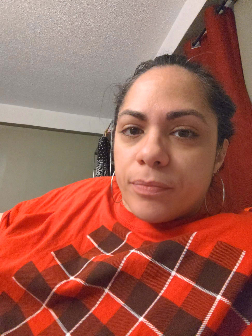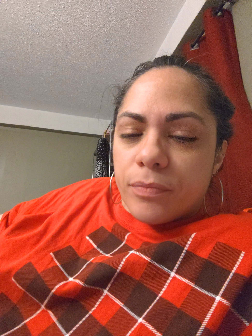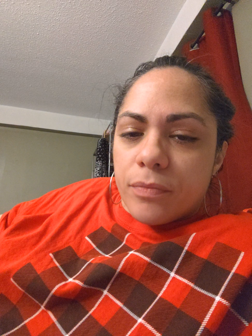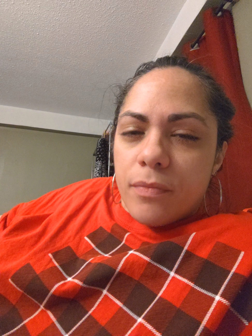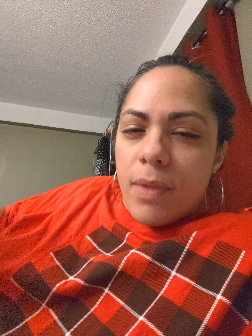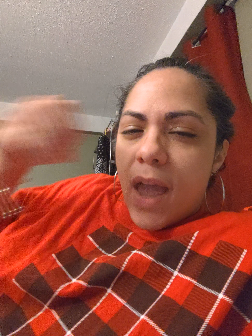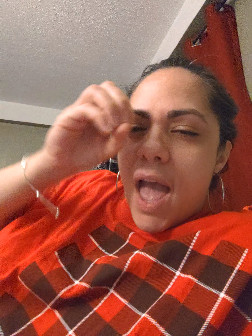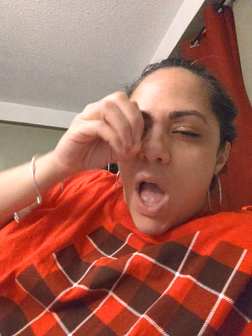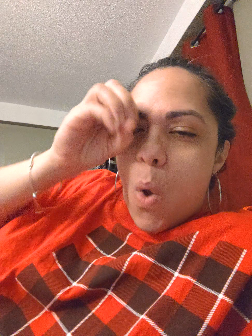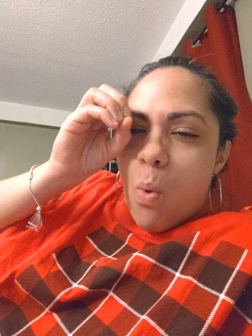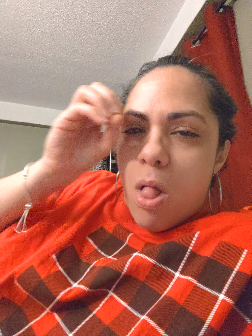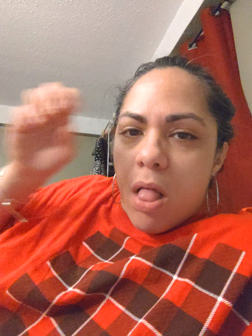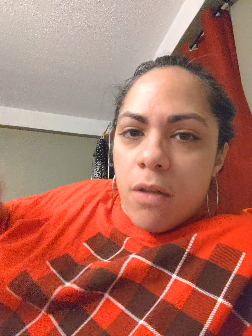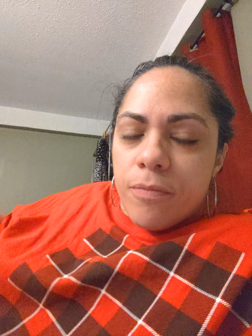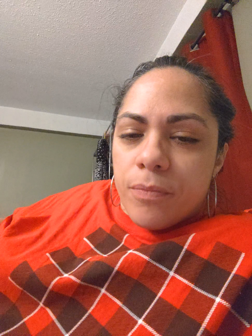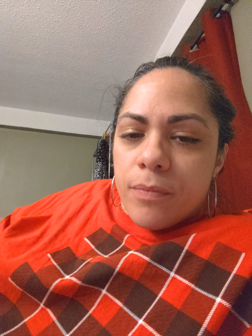owl